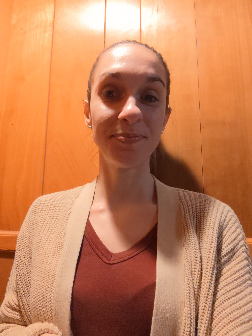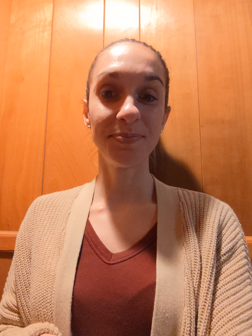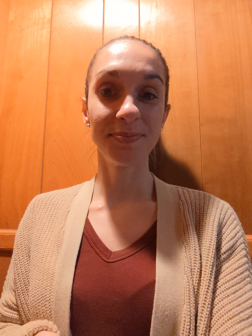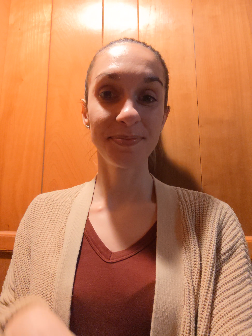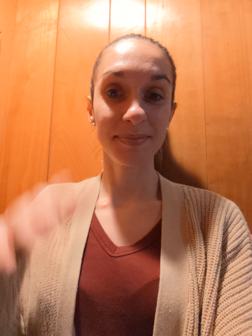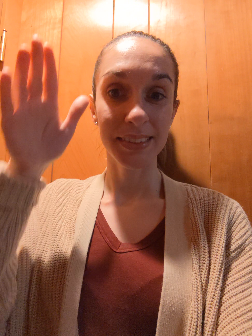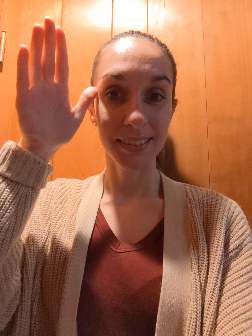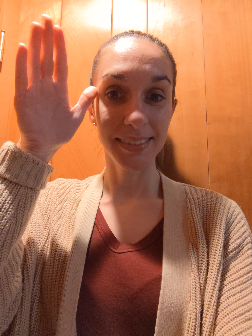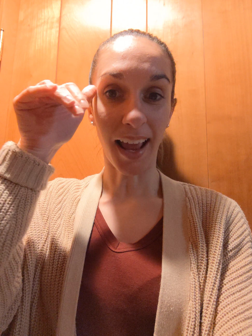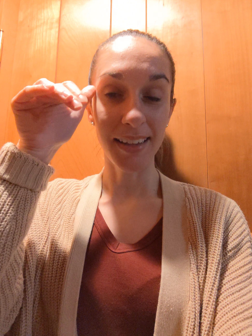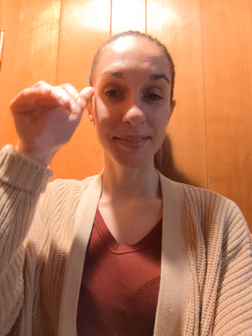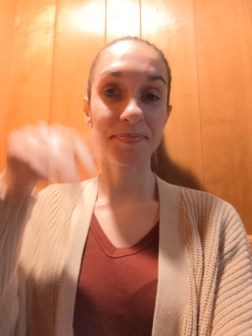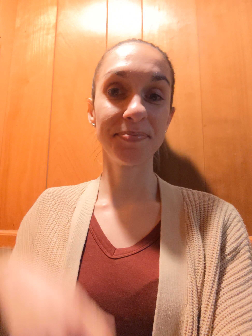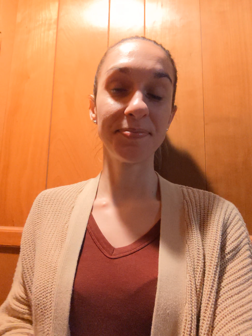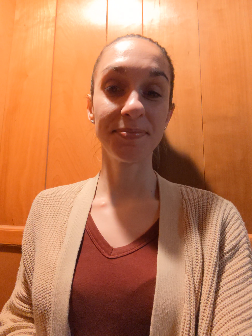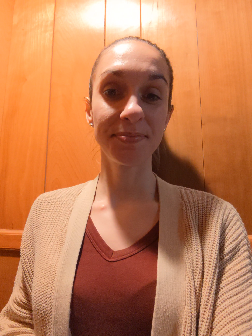donkey